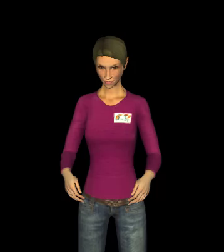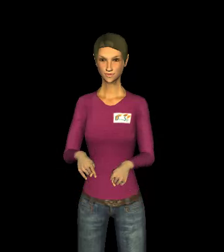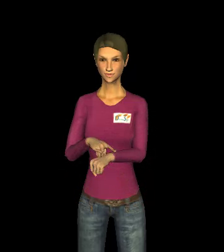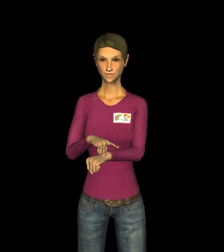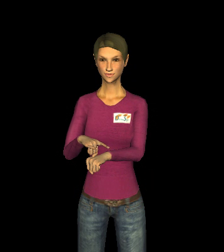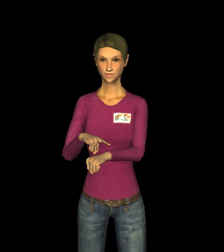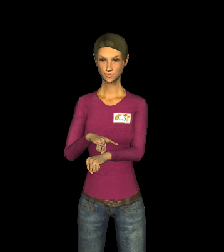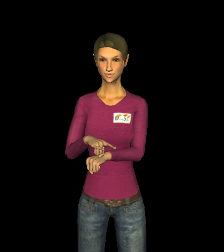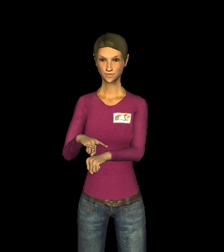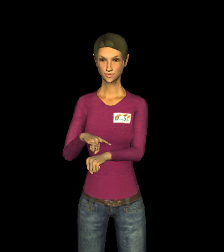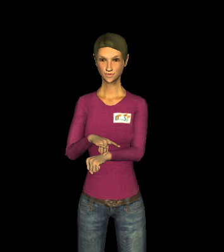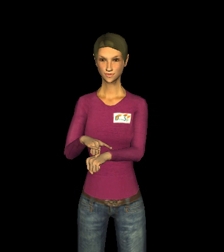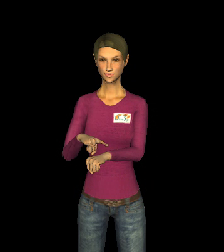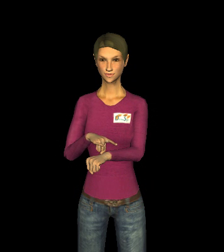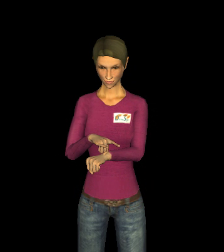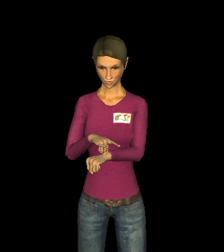ساعة